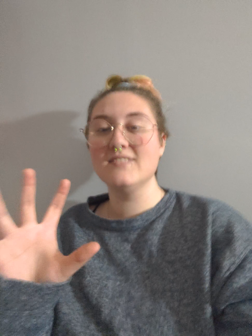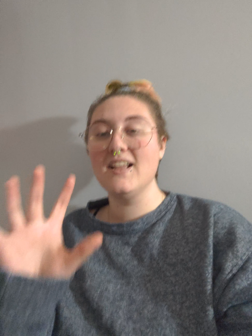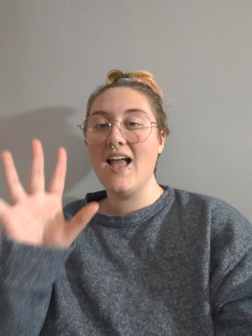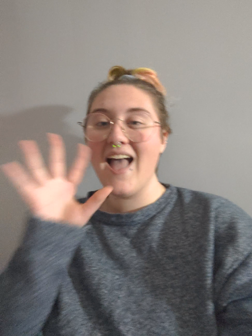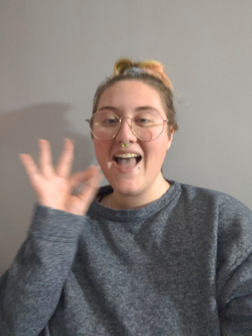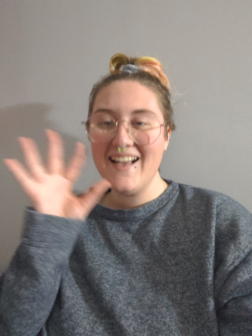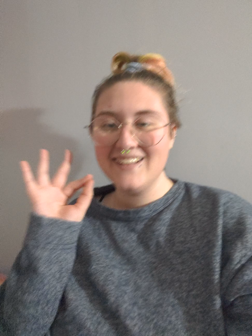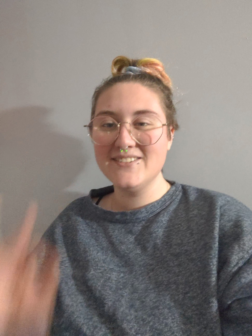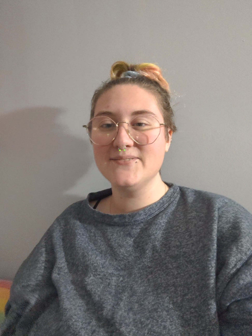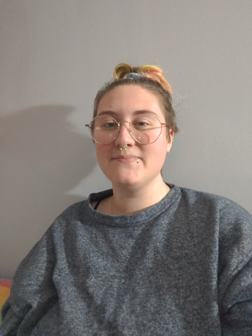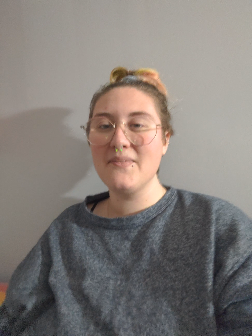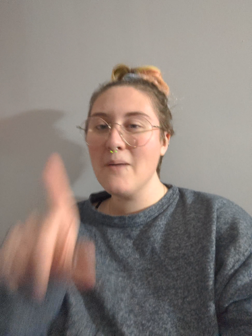cat